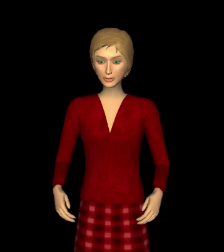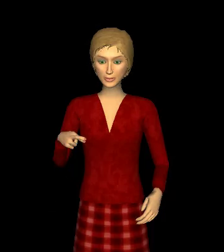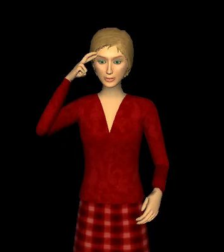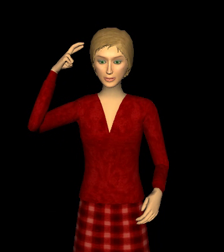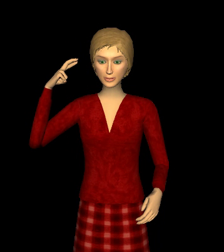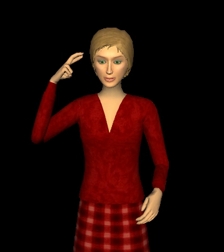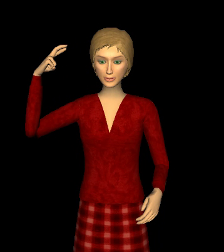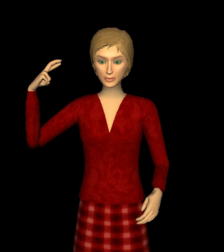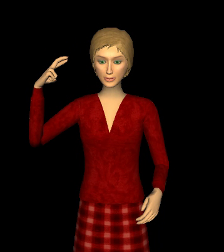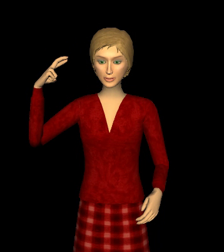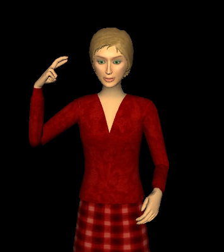حلم